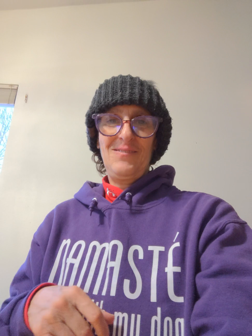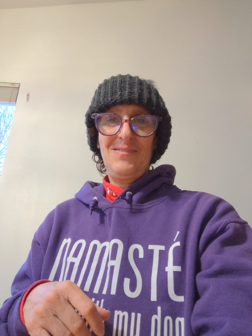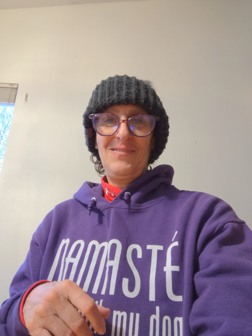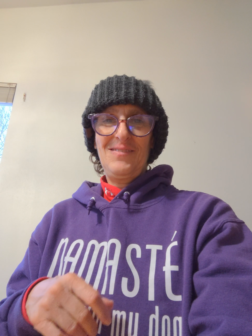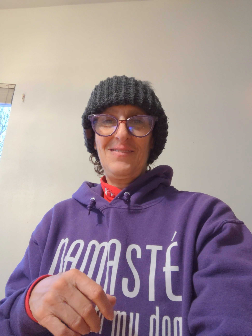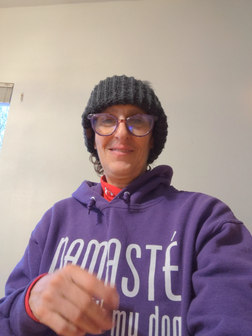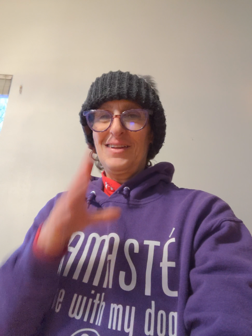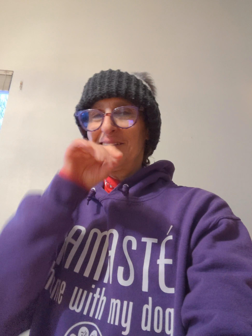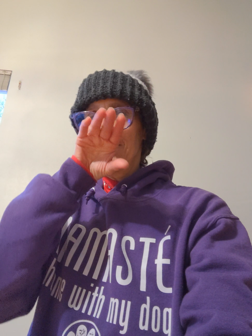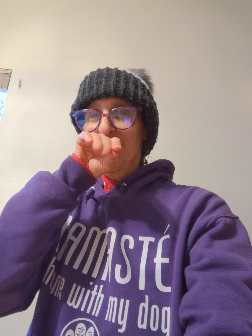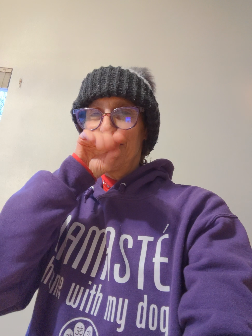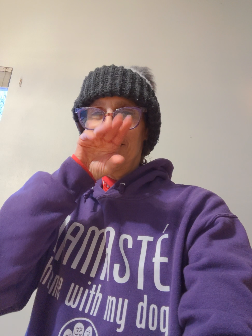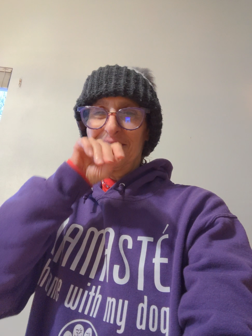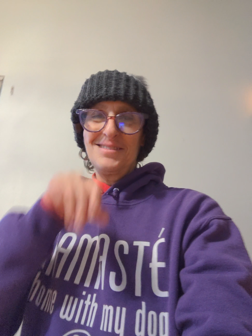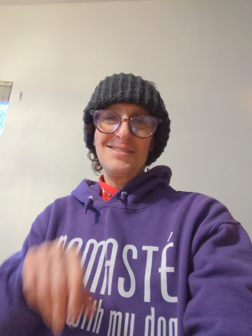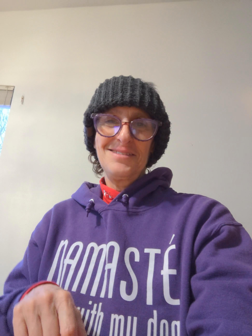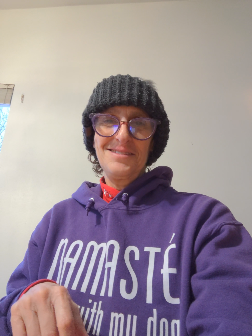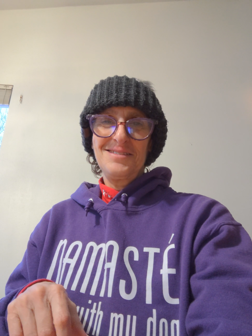goose